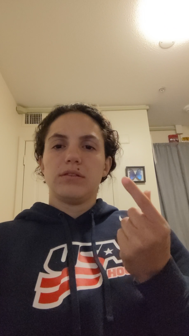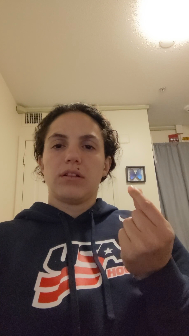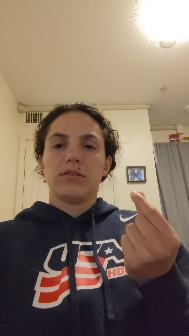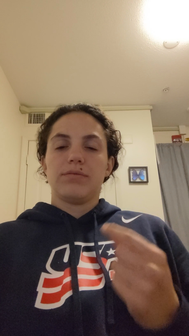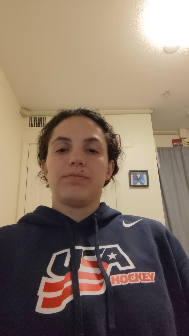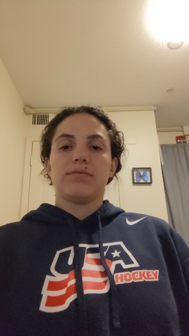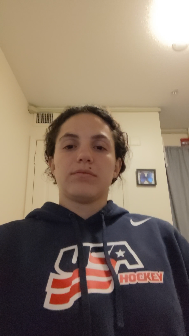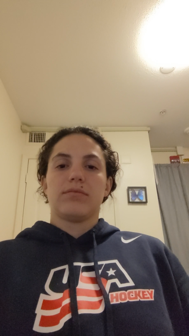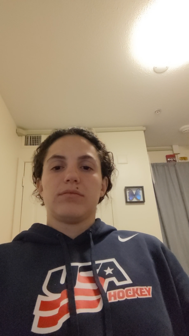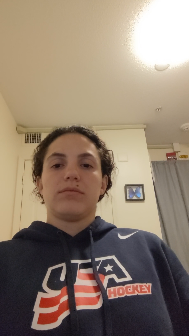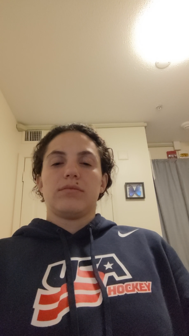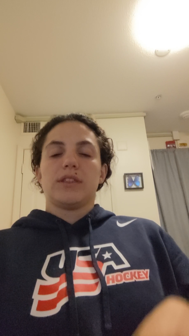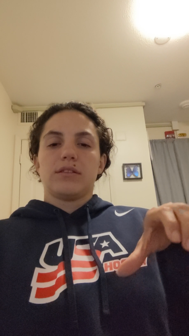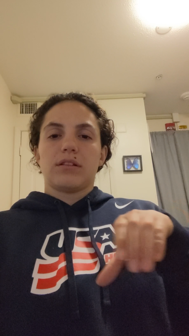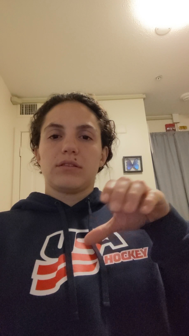does